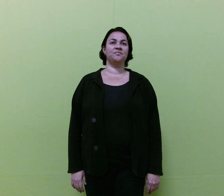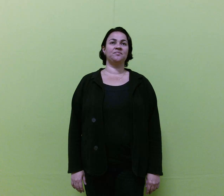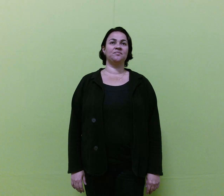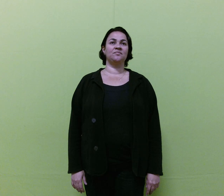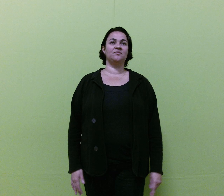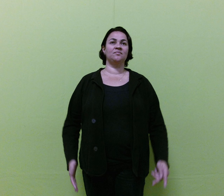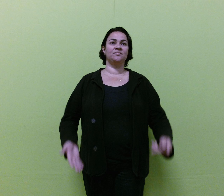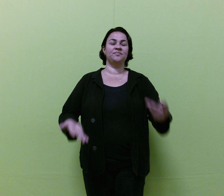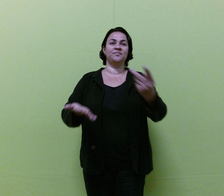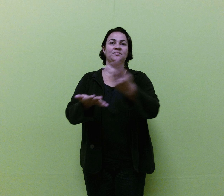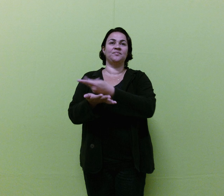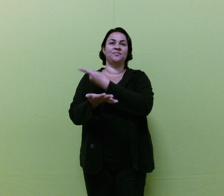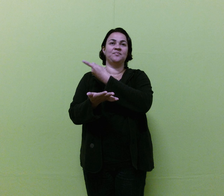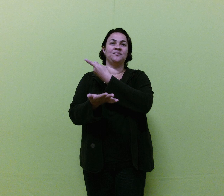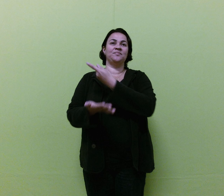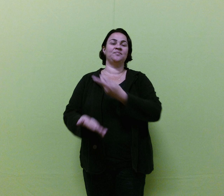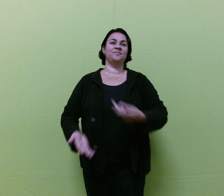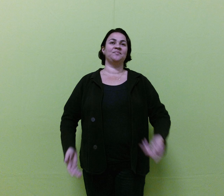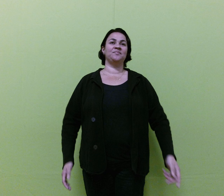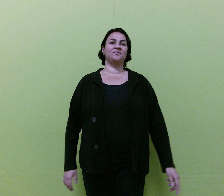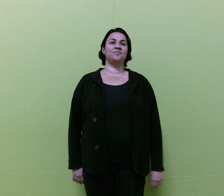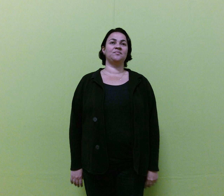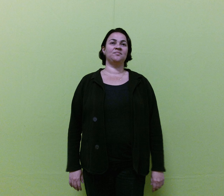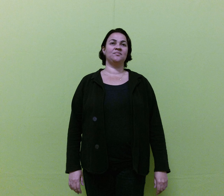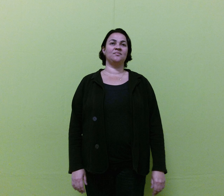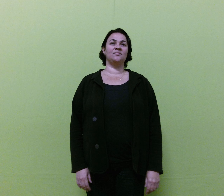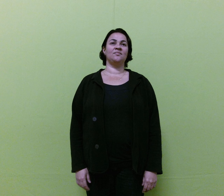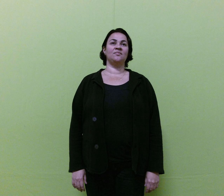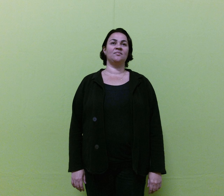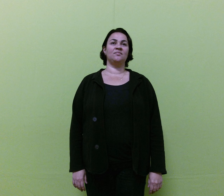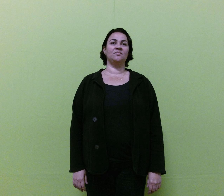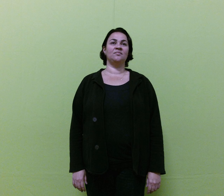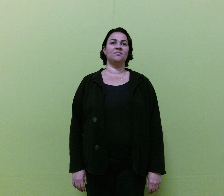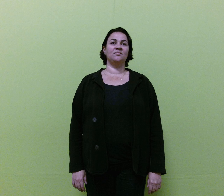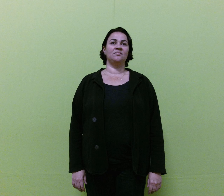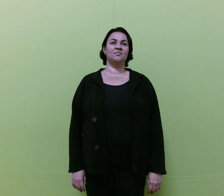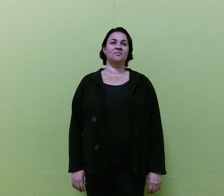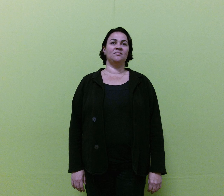acontecer